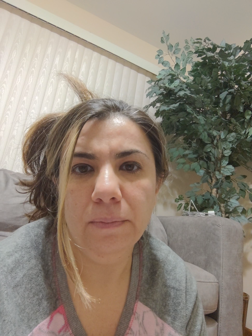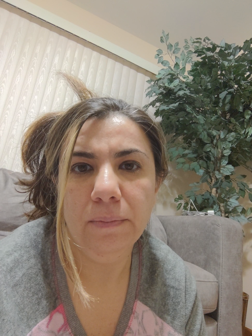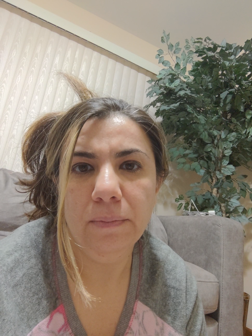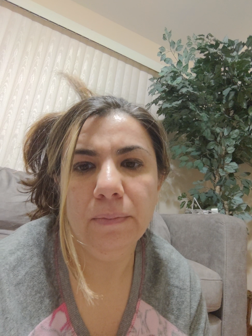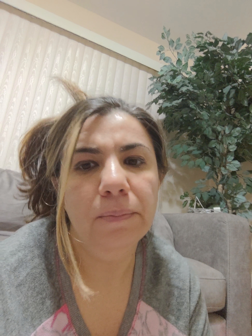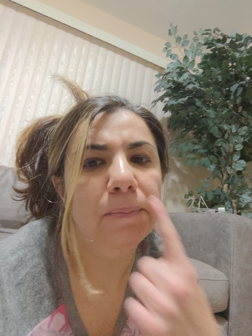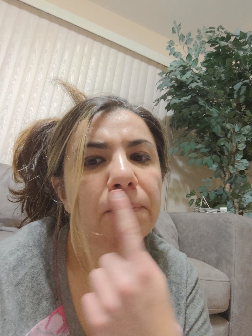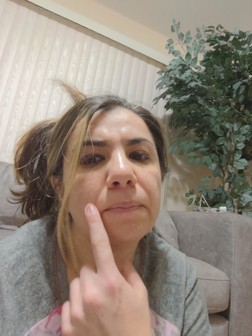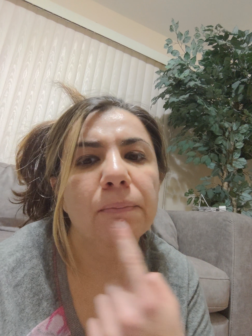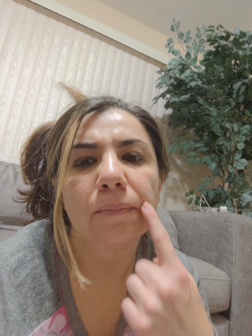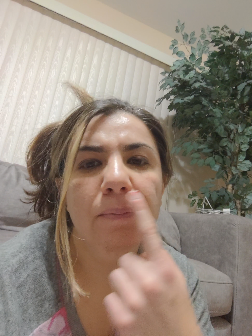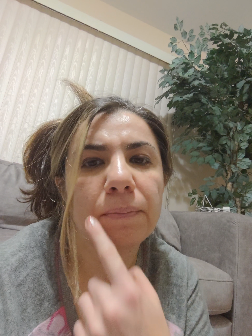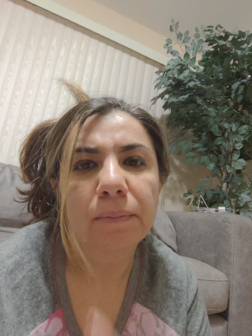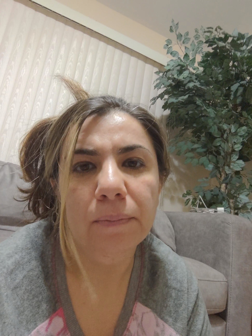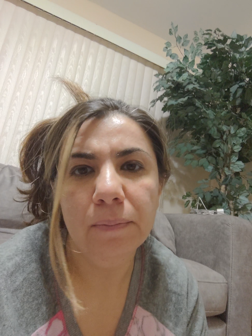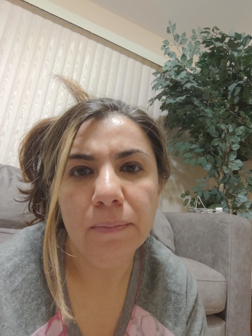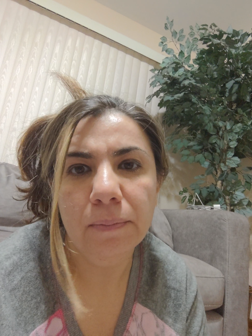lips